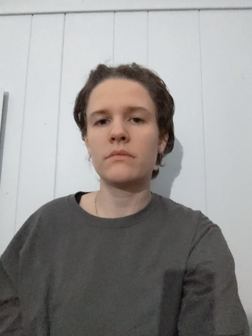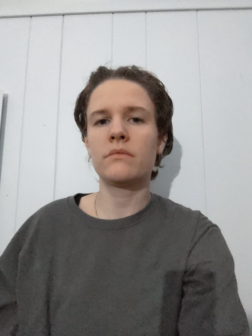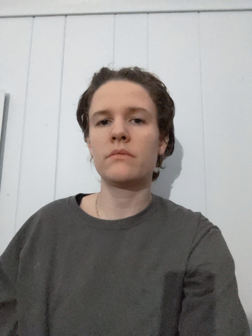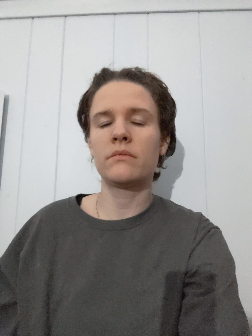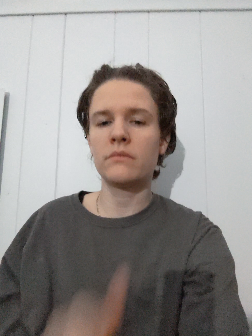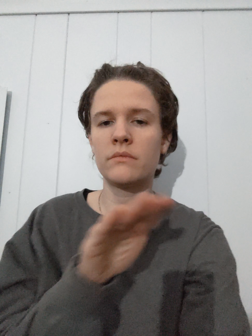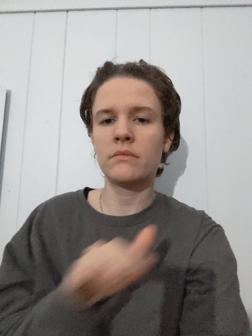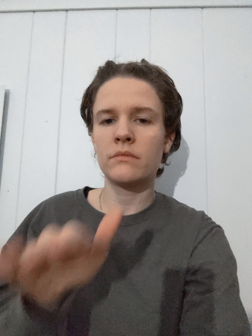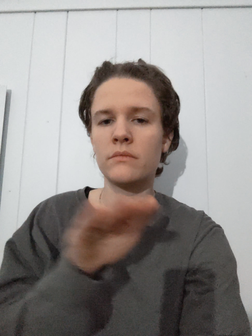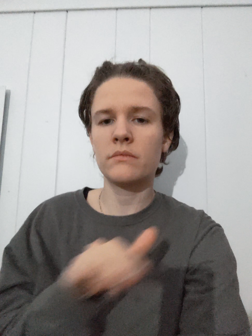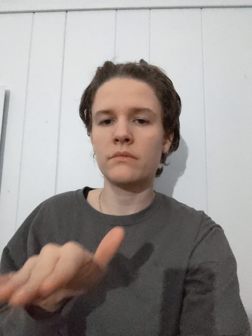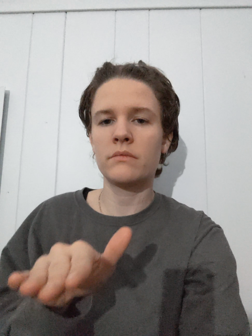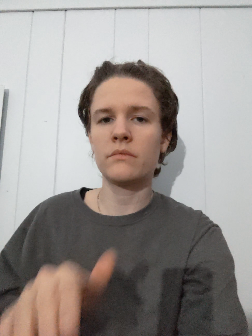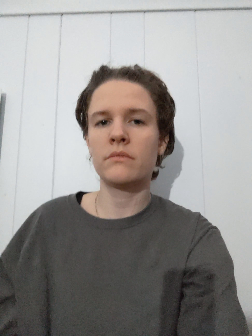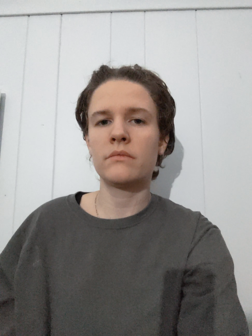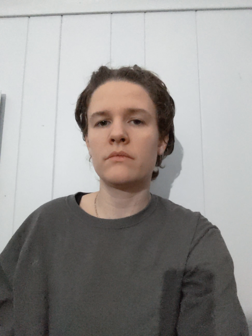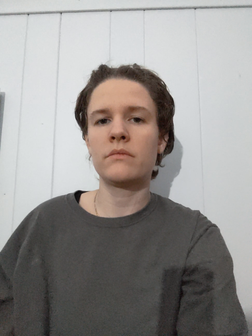clean